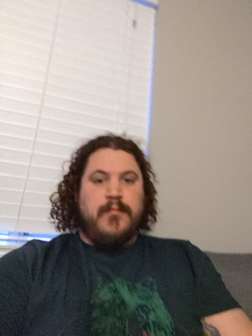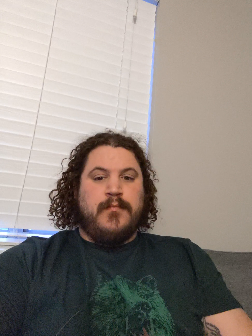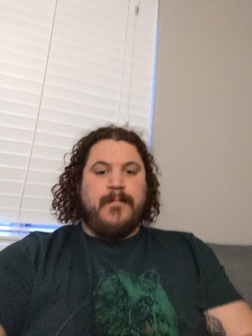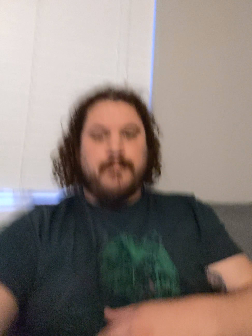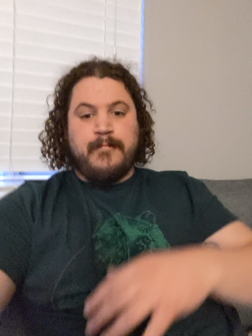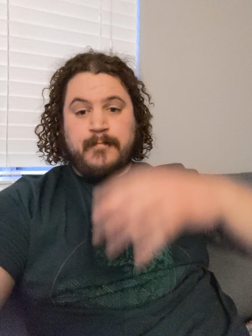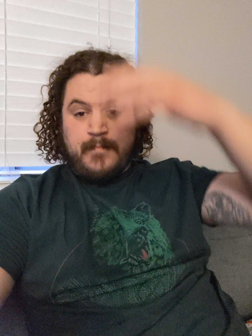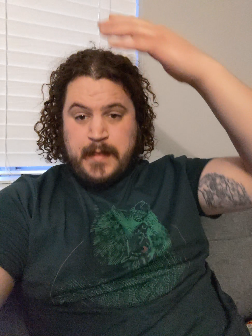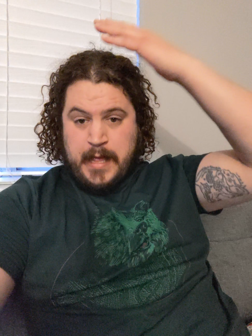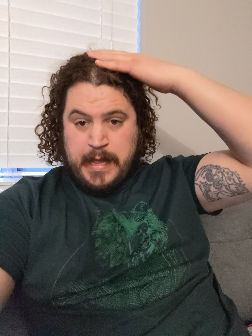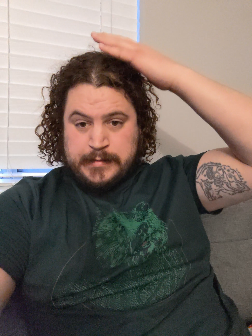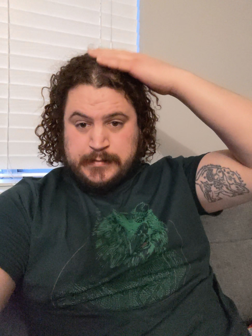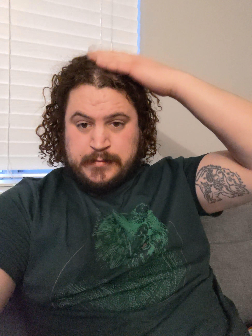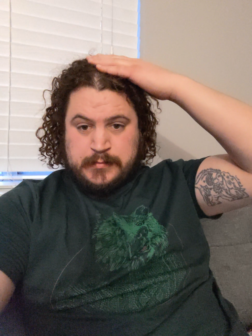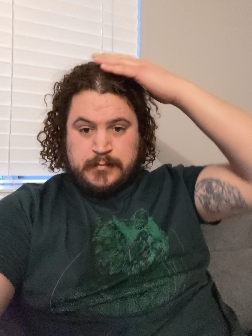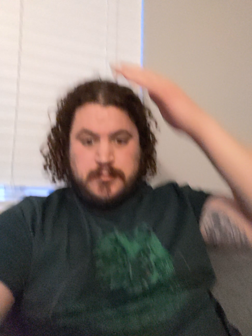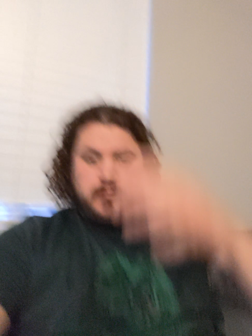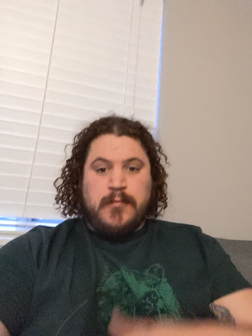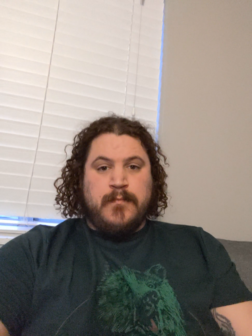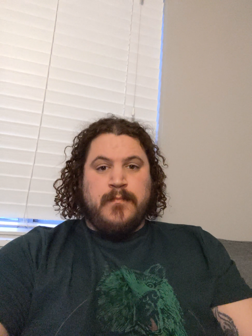hat